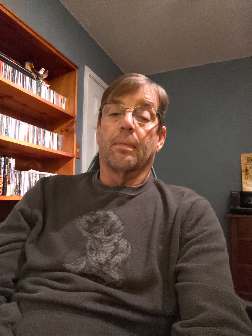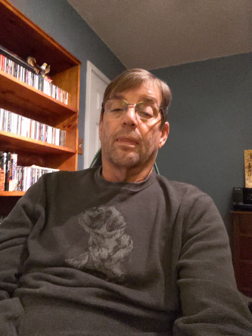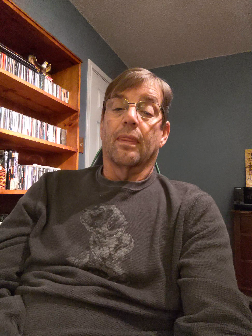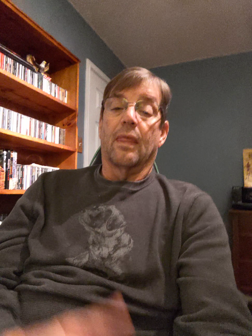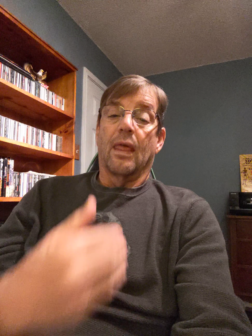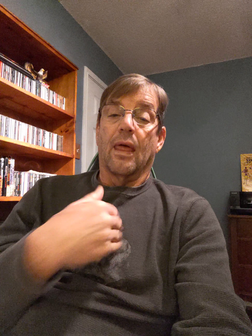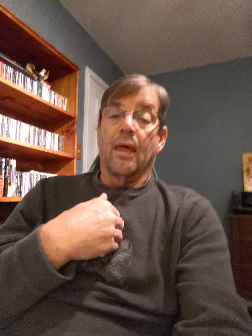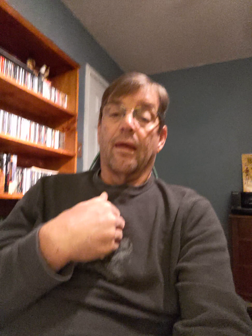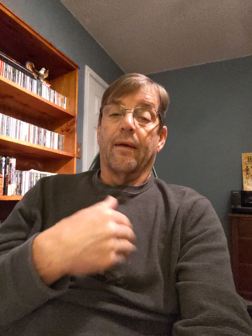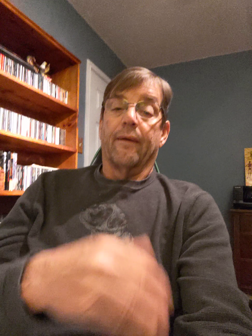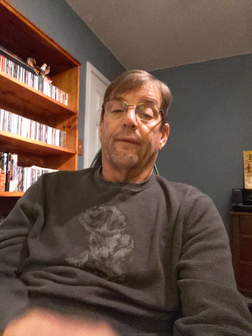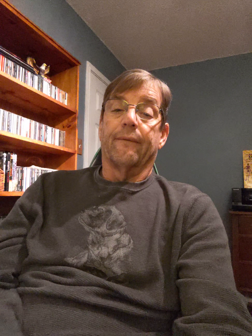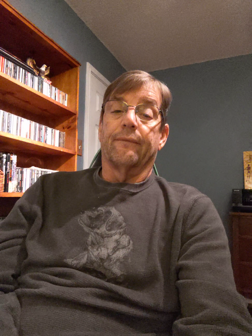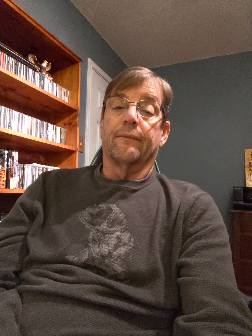have